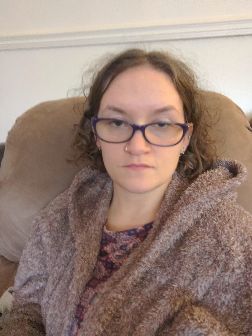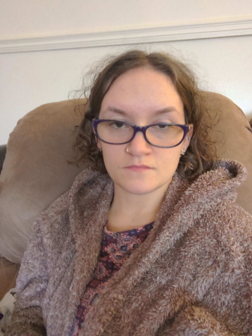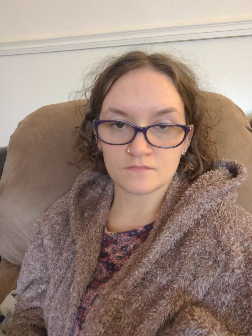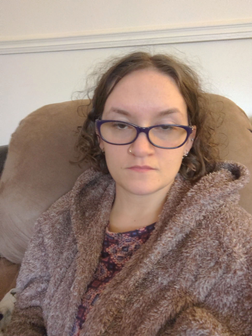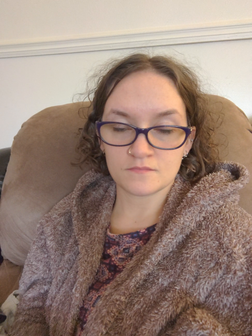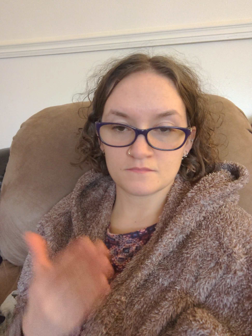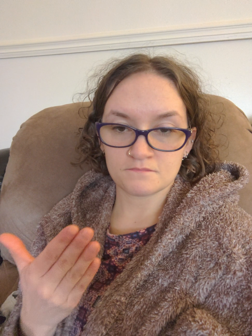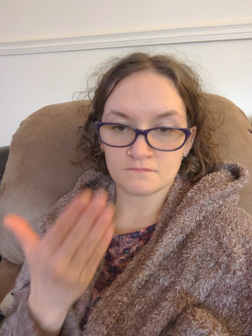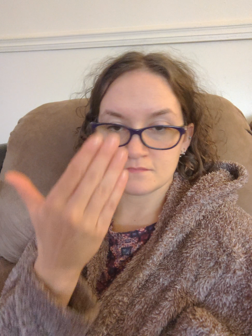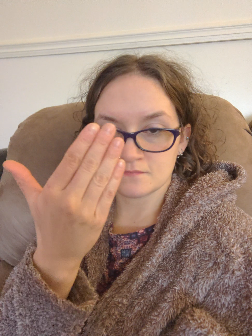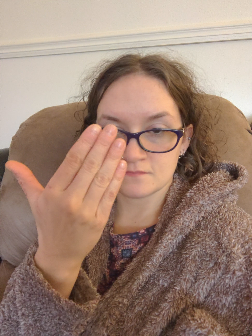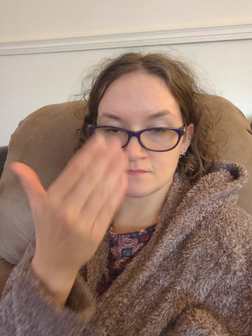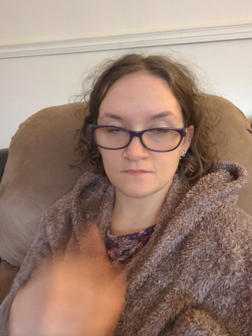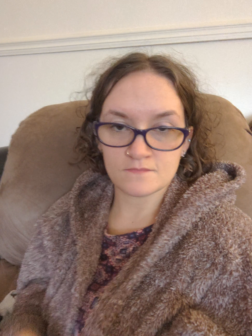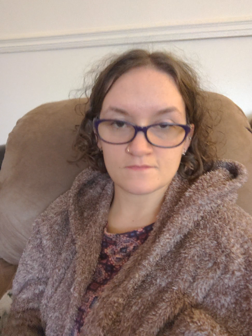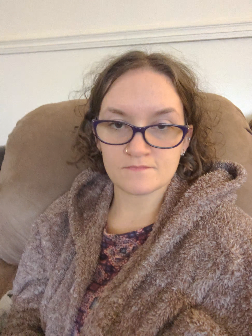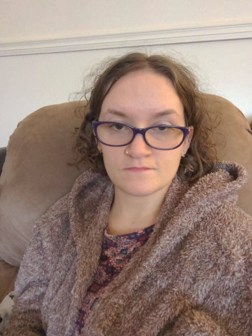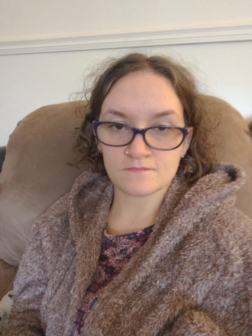mitten